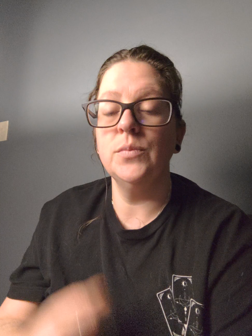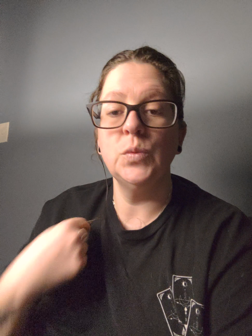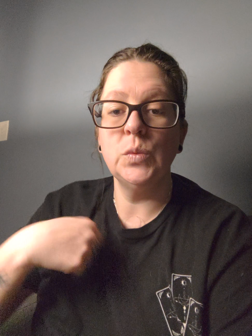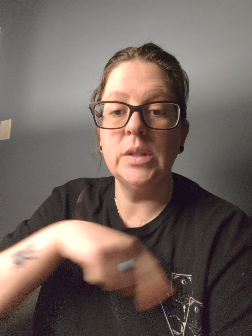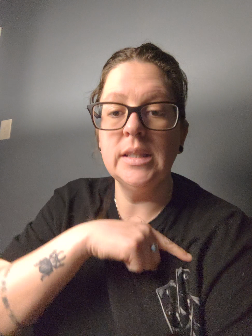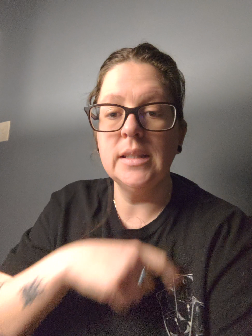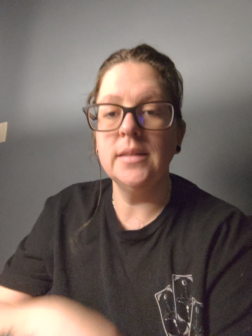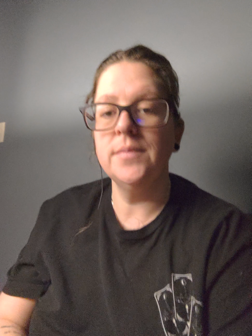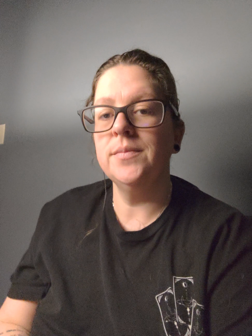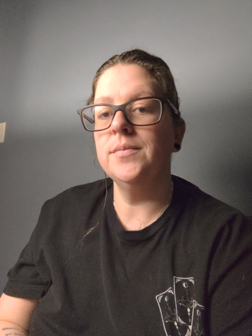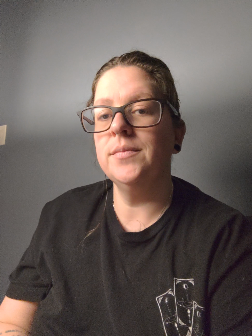we